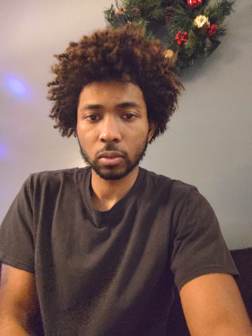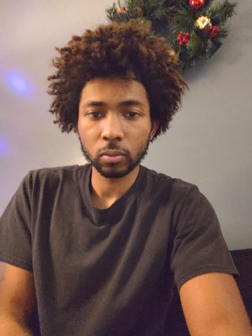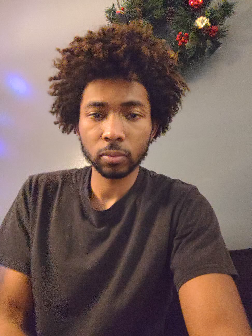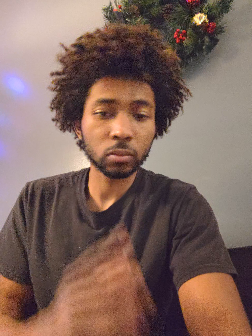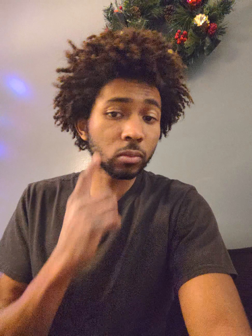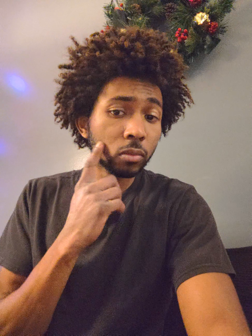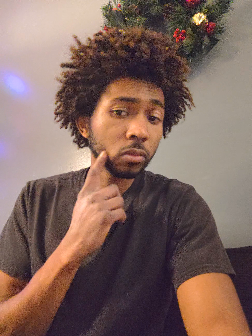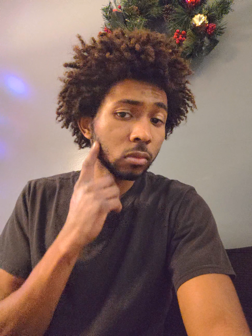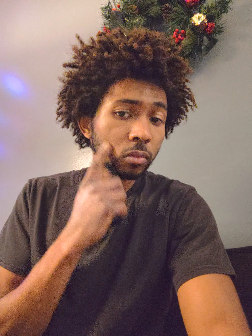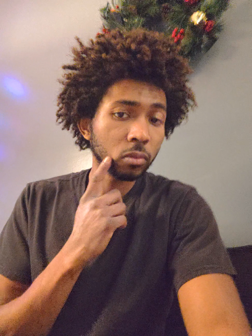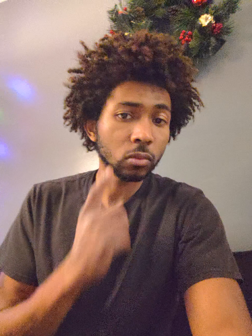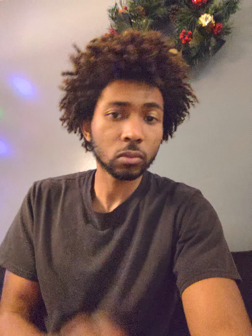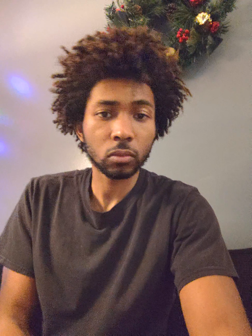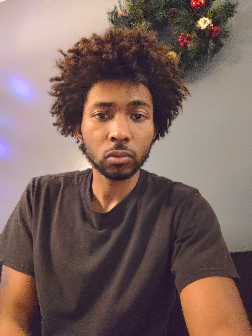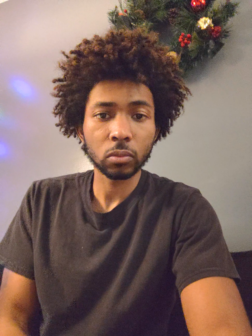cheek